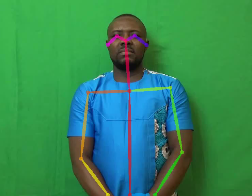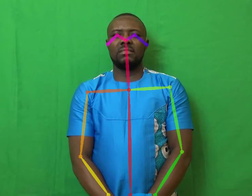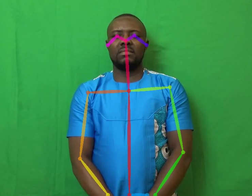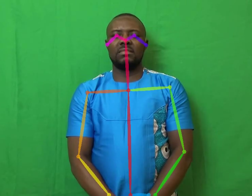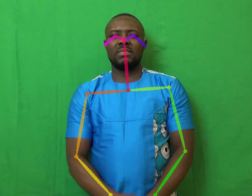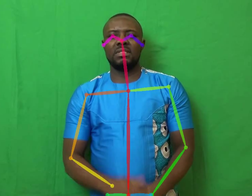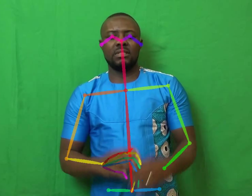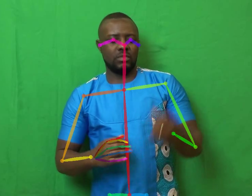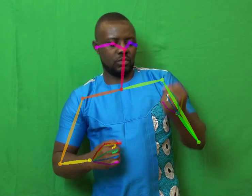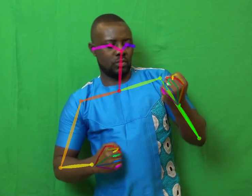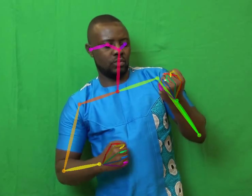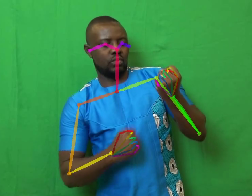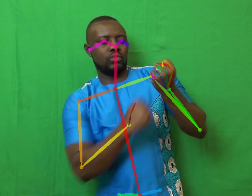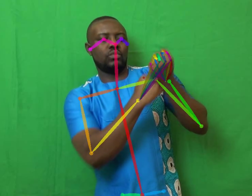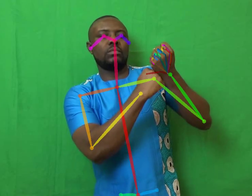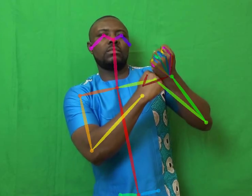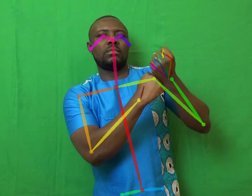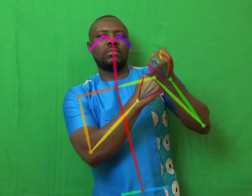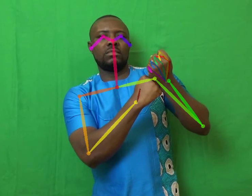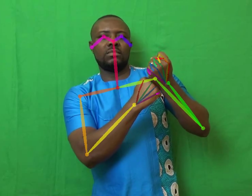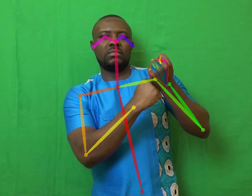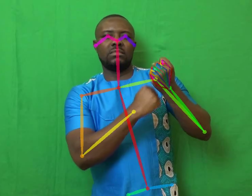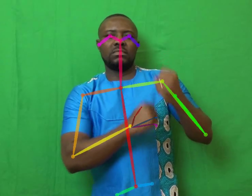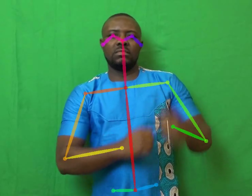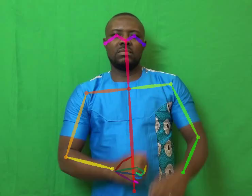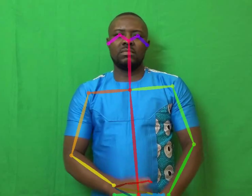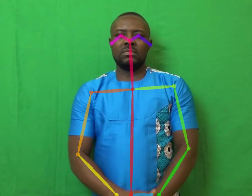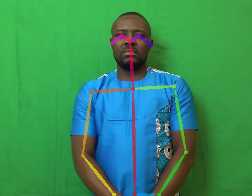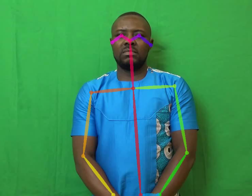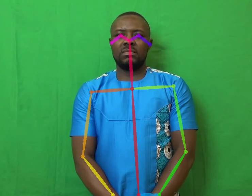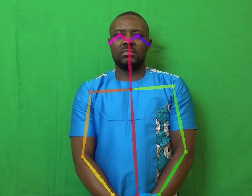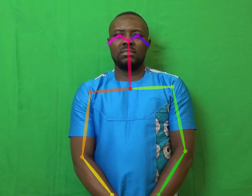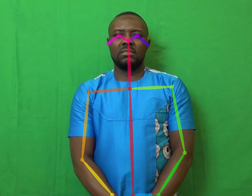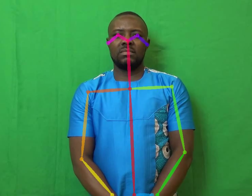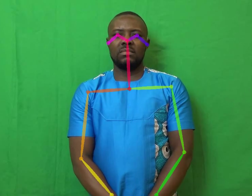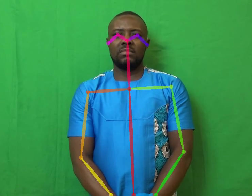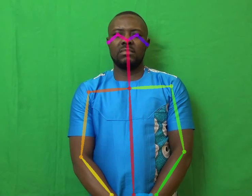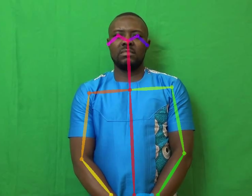support